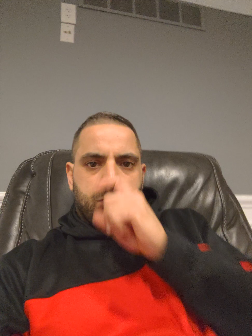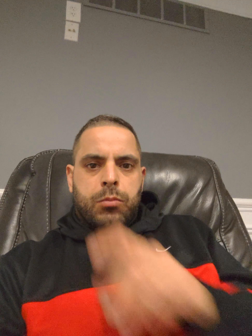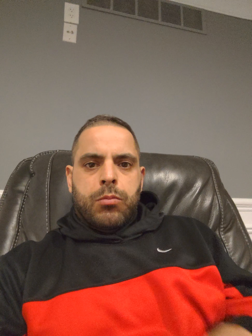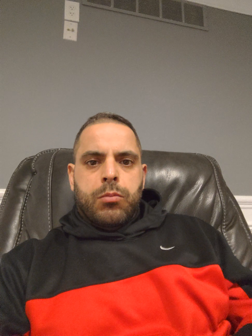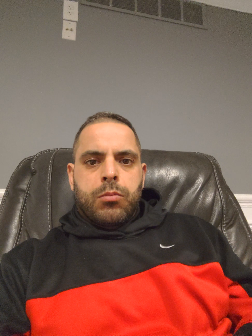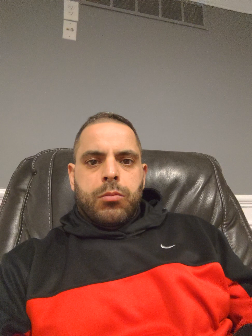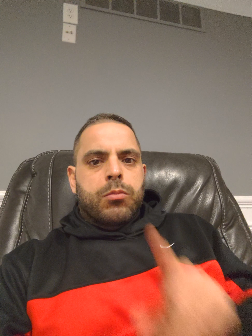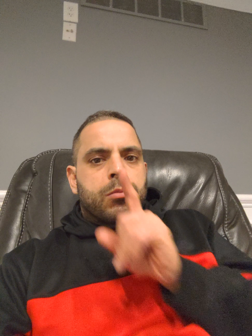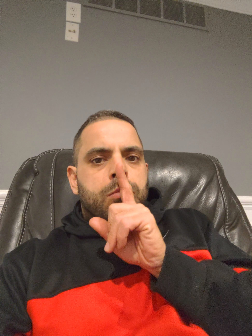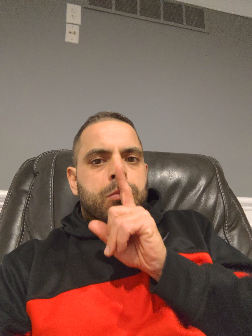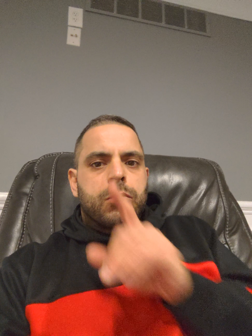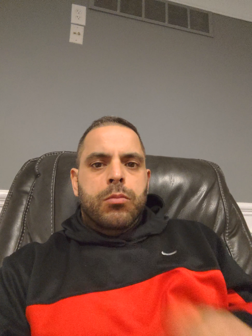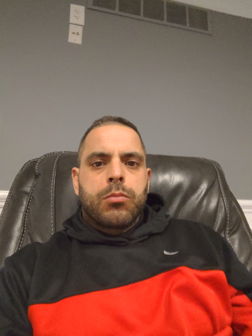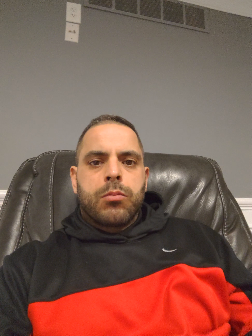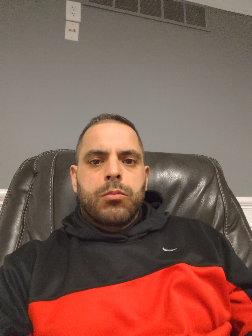shhh